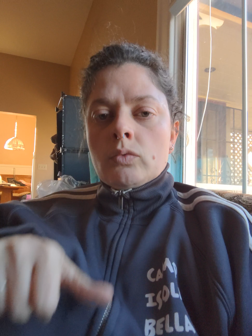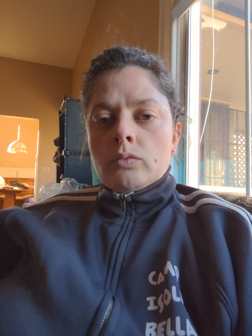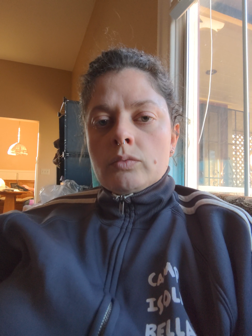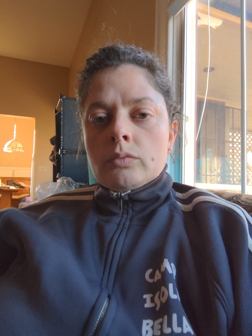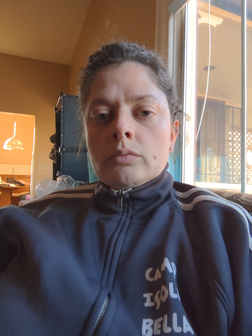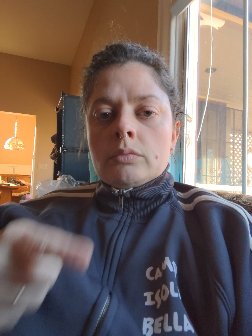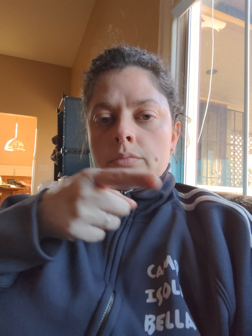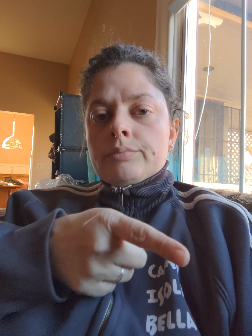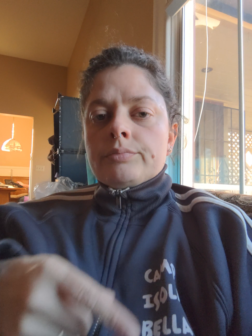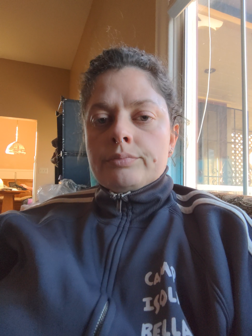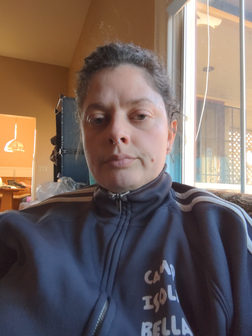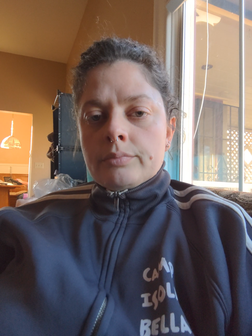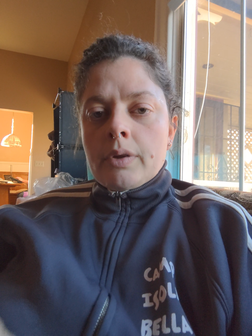he/she/it